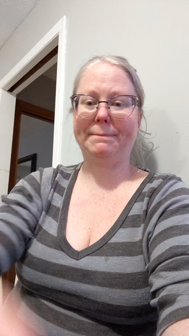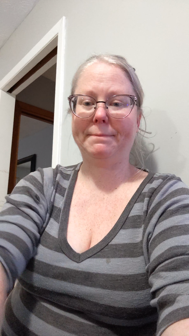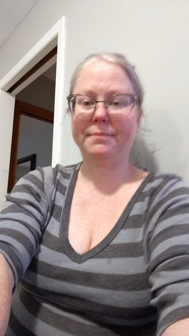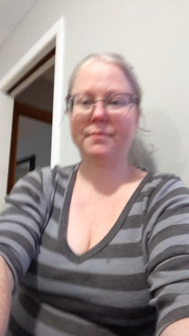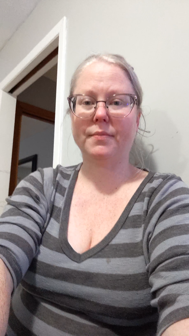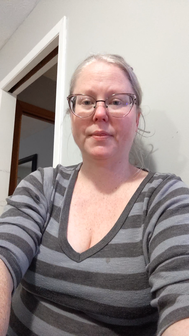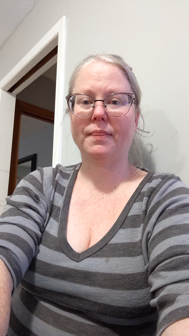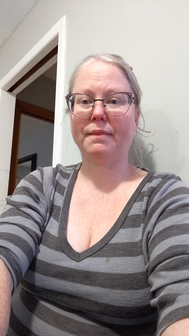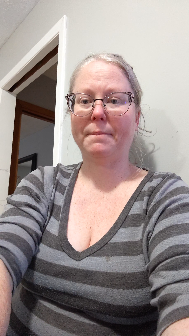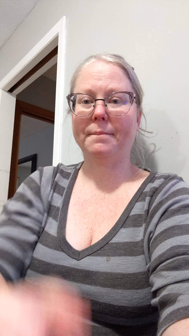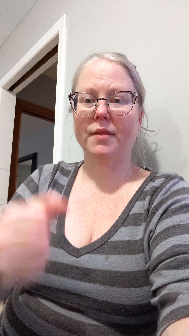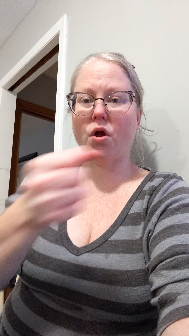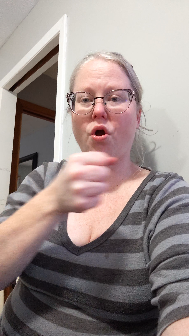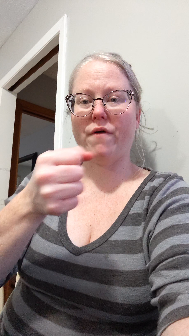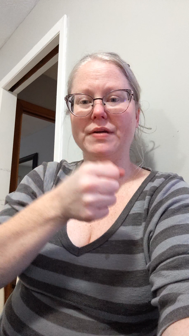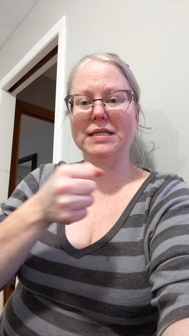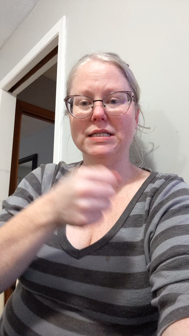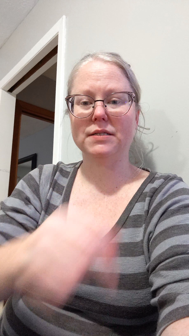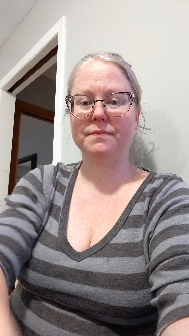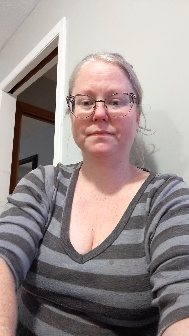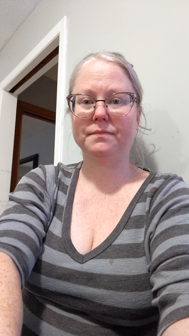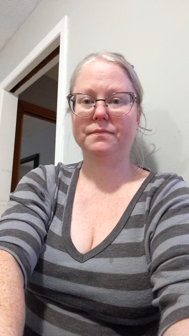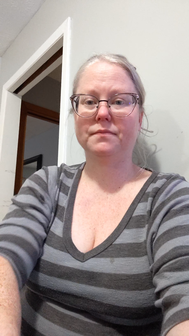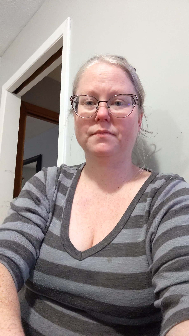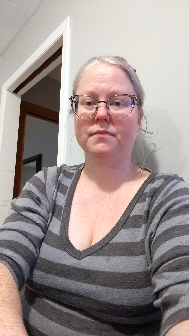coffee